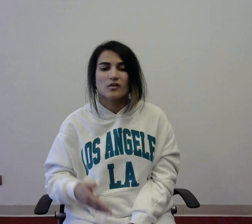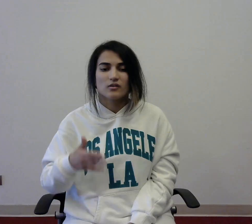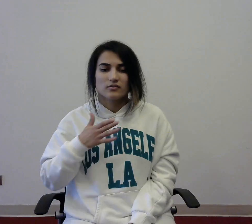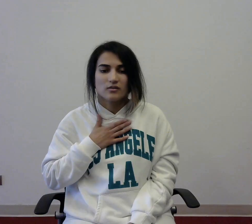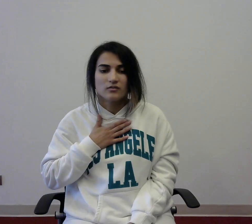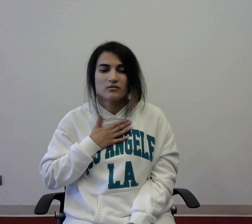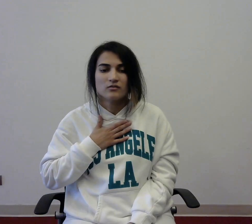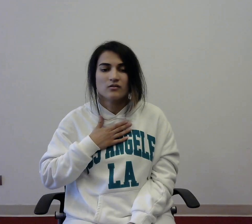mən